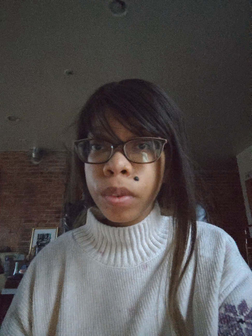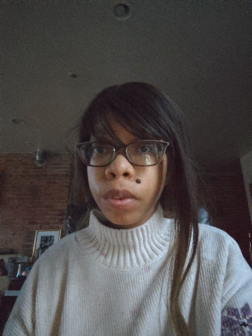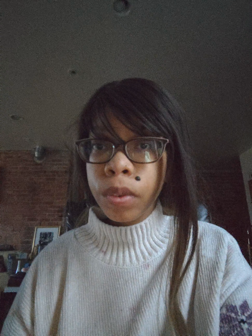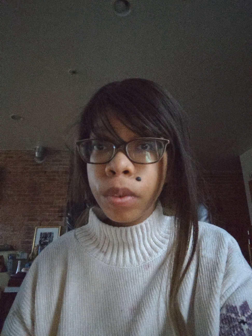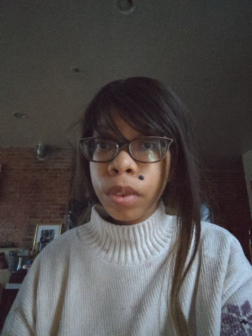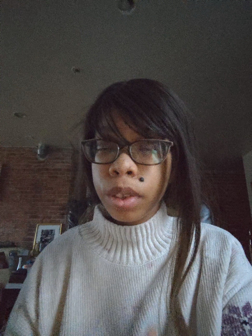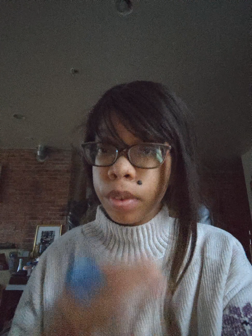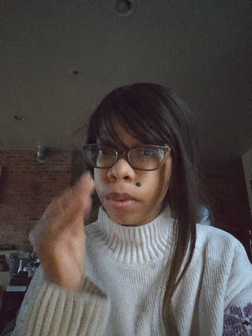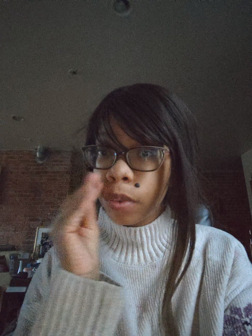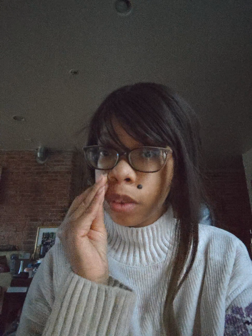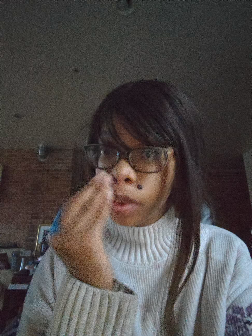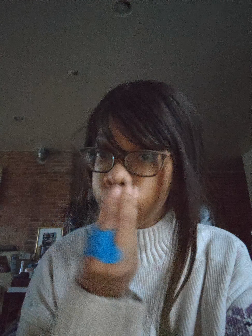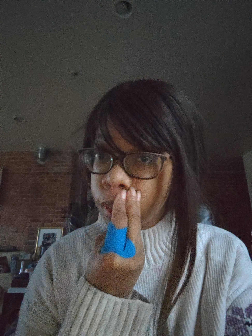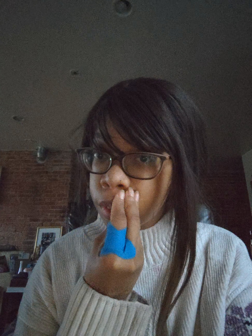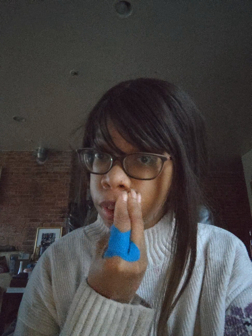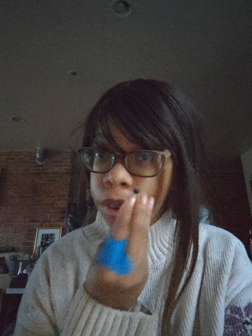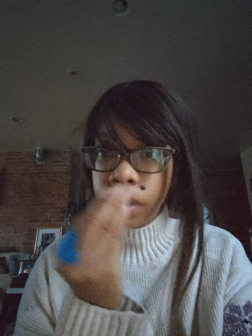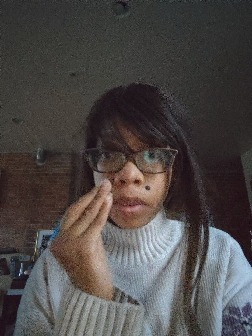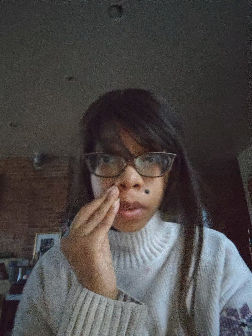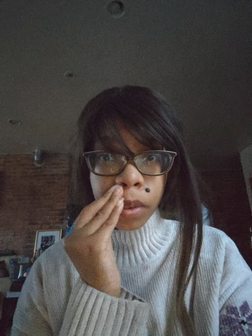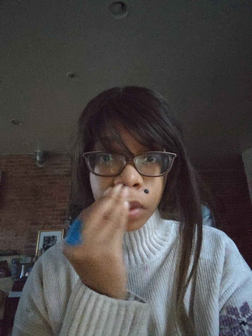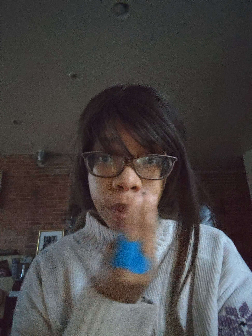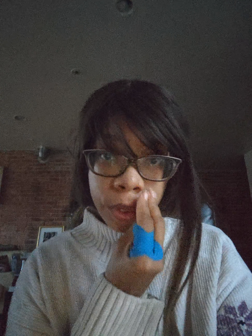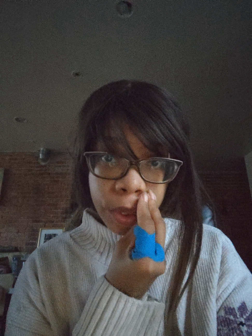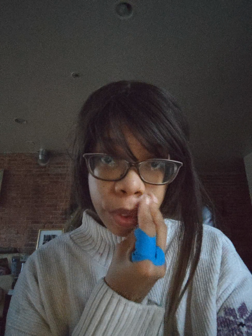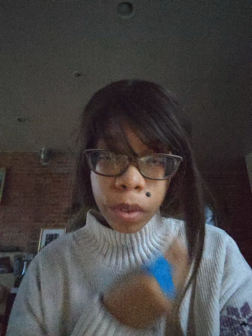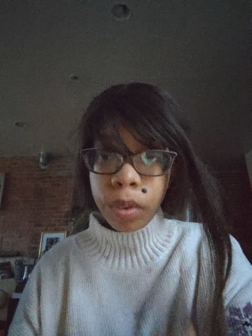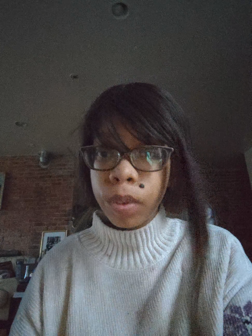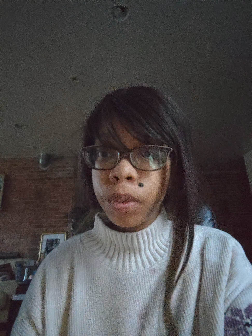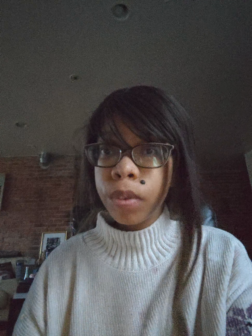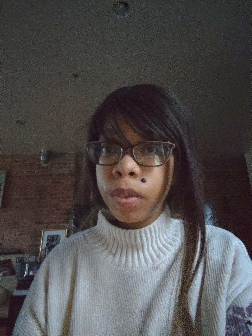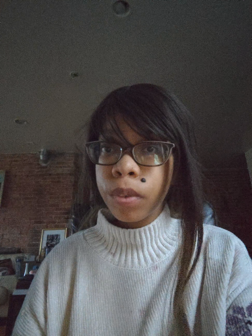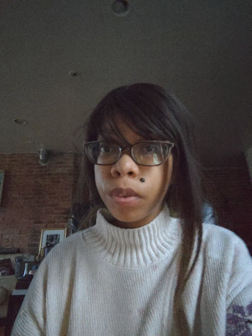flower